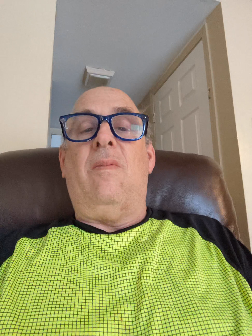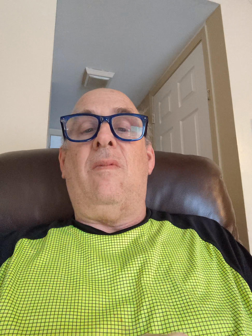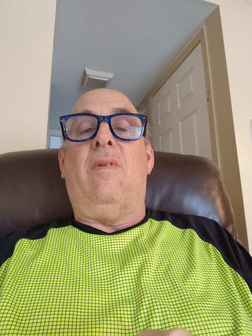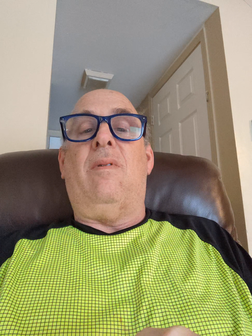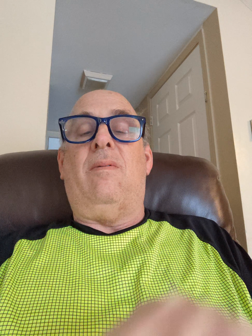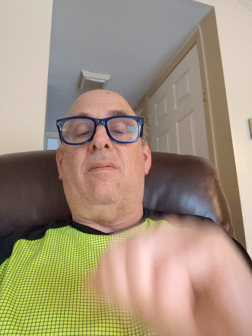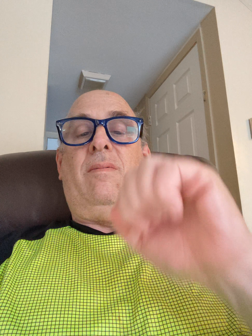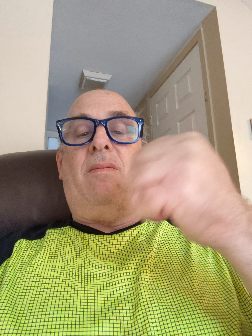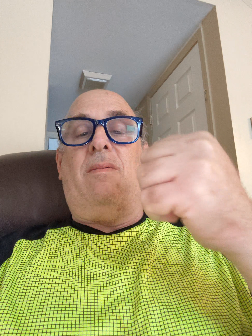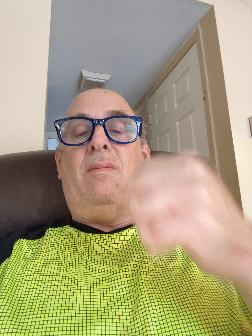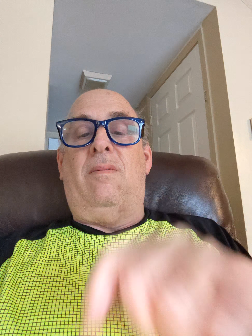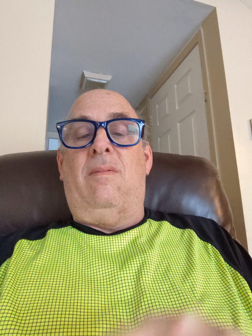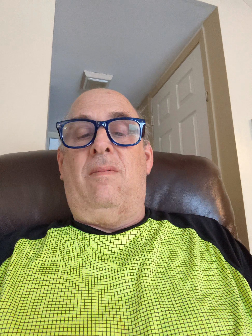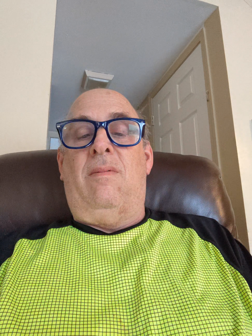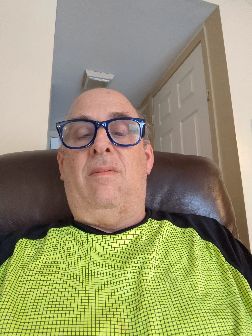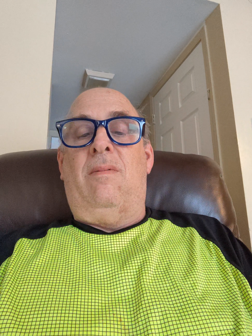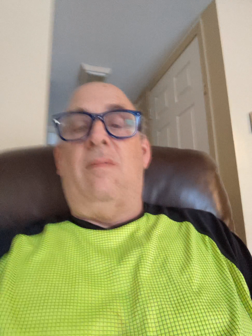make